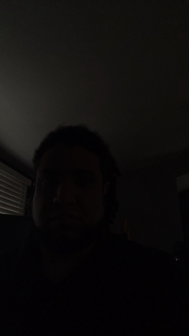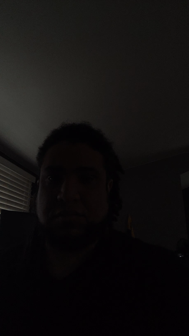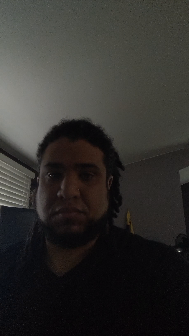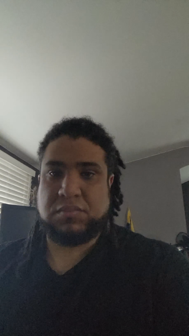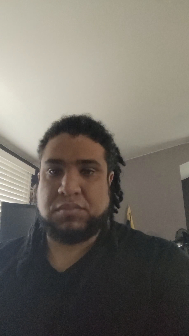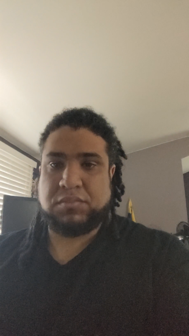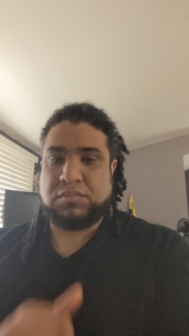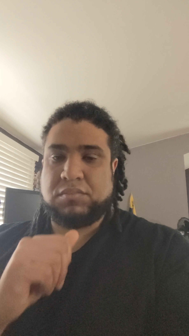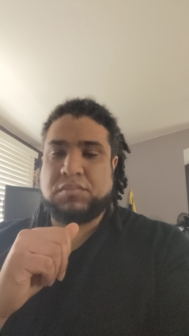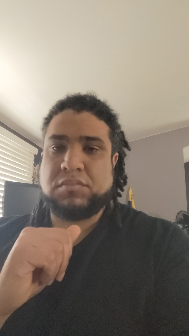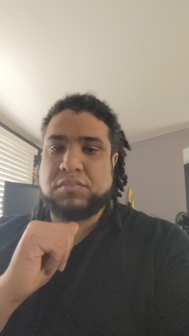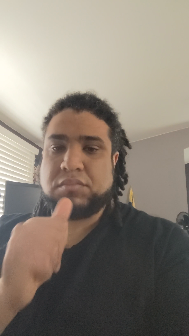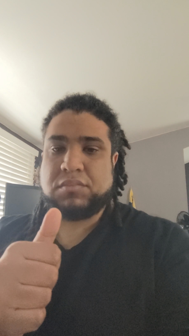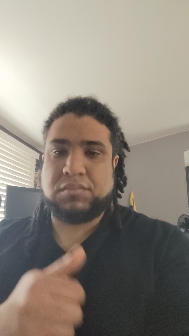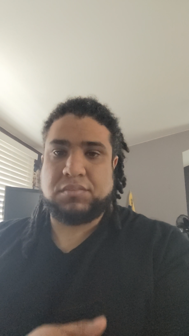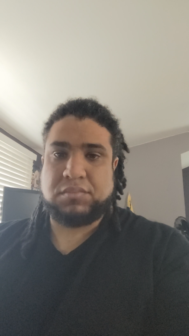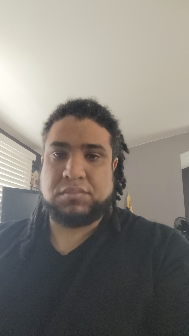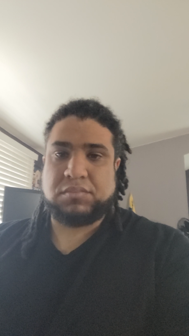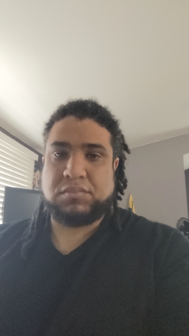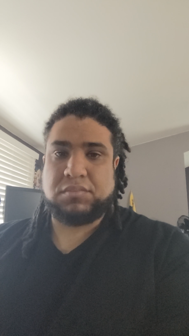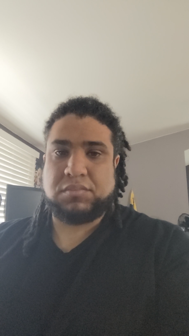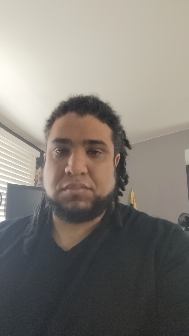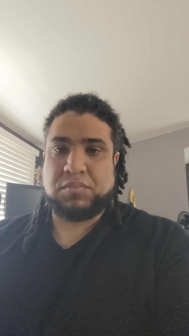don't